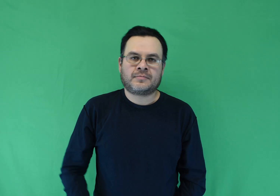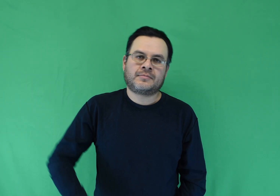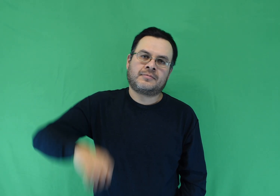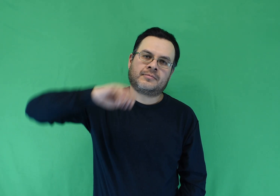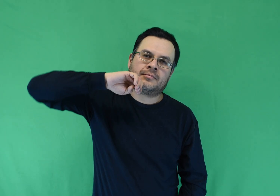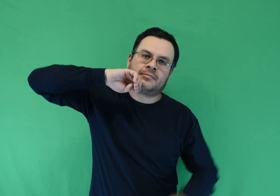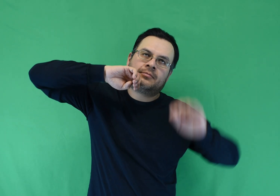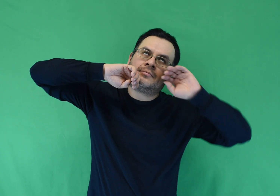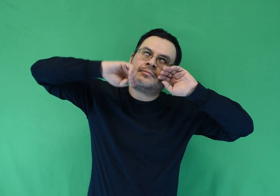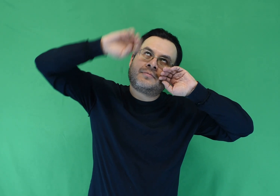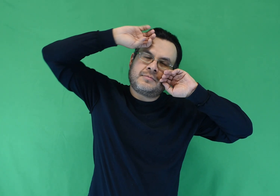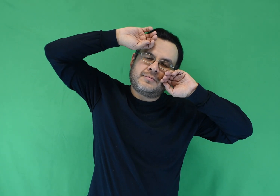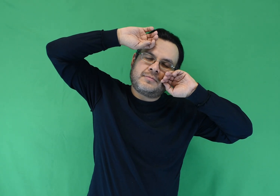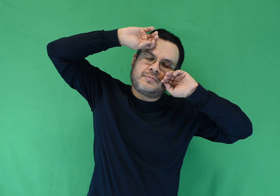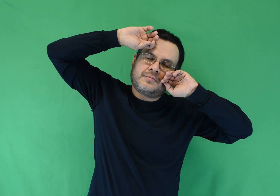temperatura